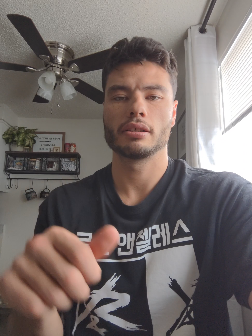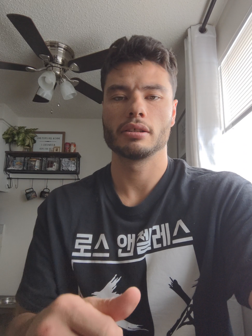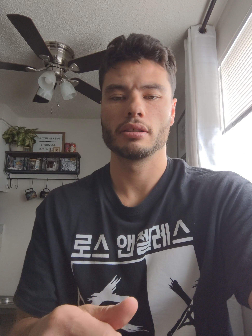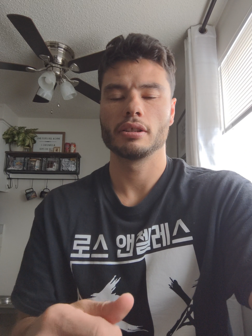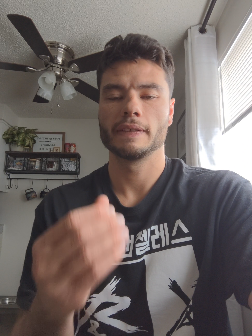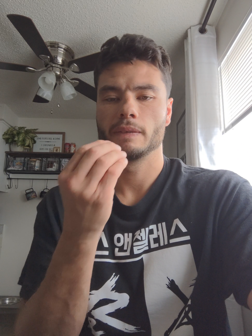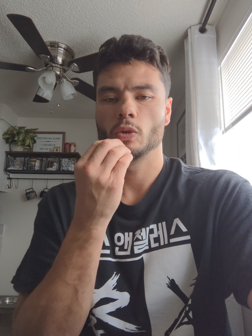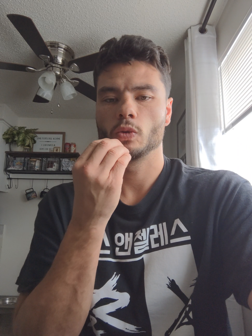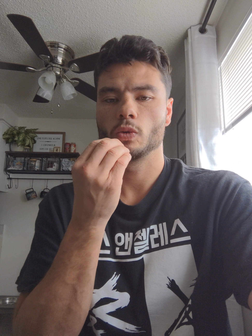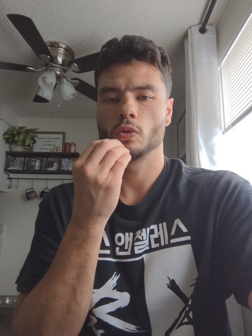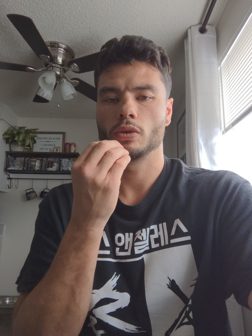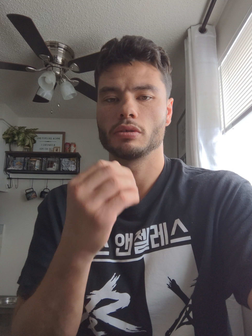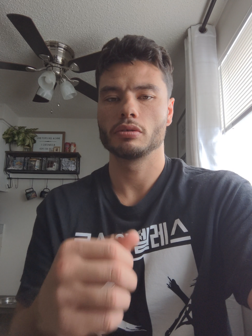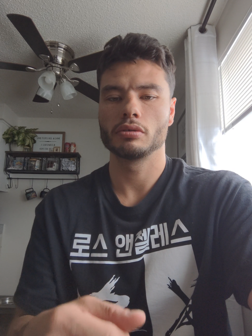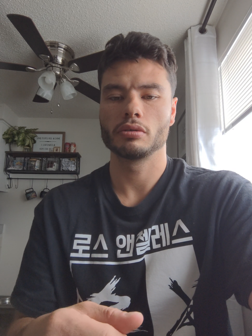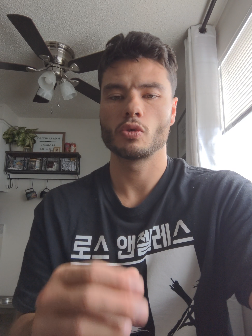food